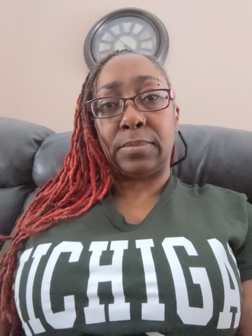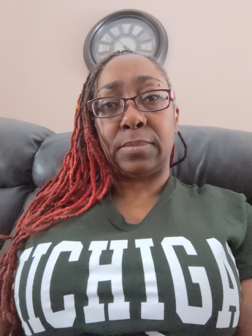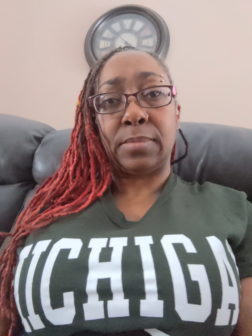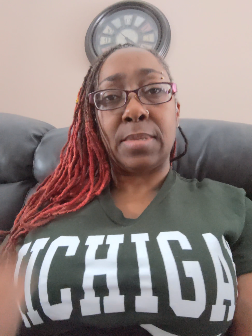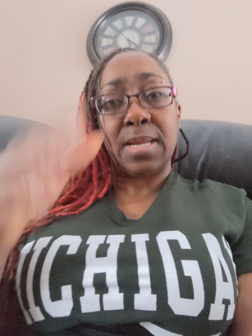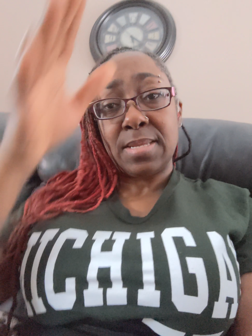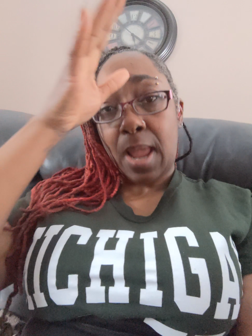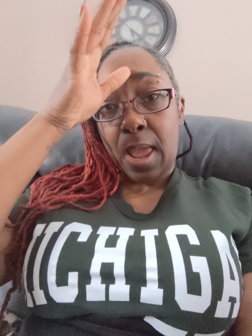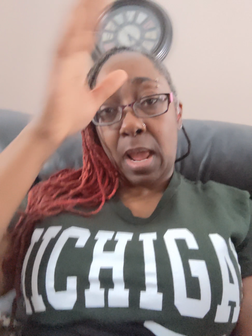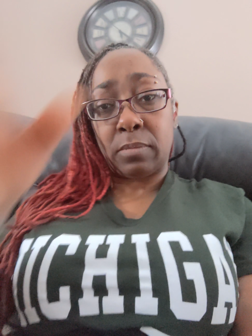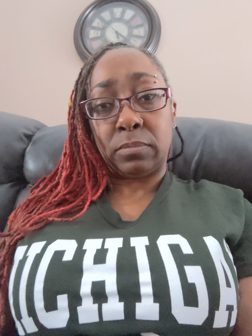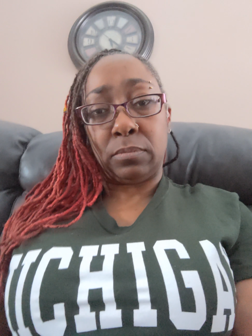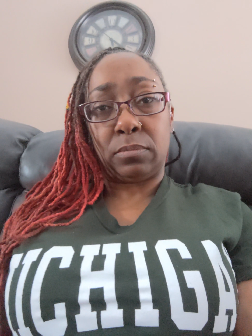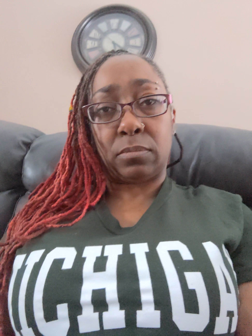dad